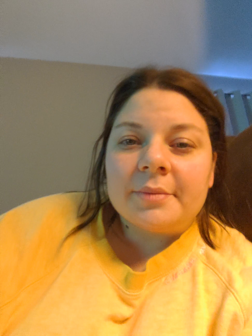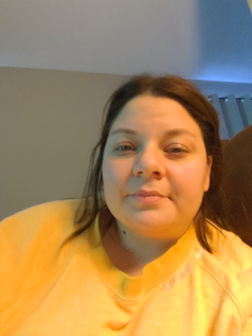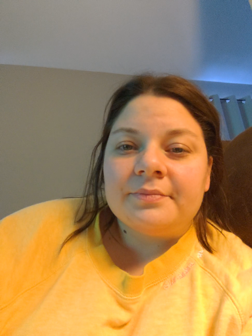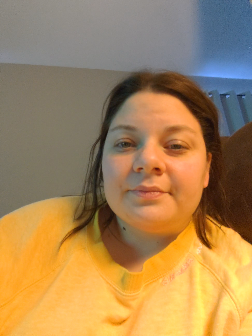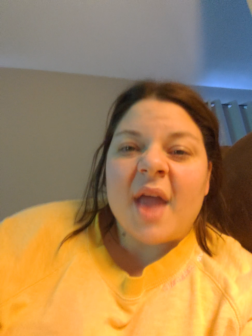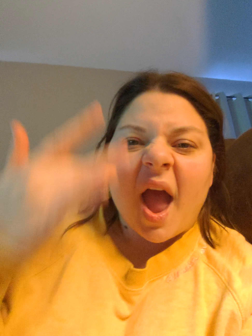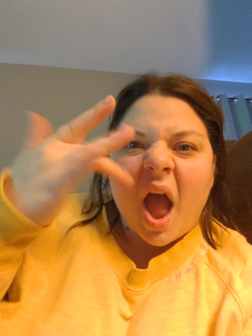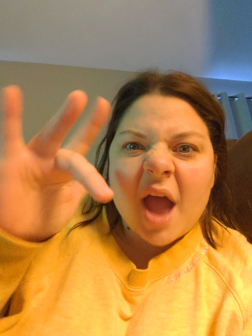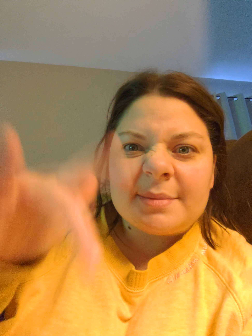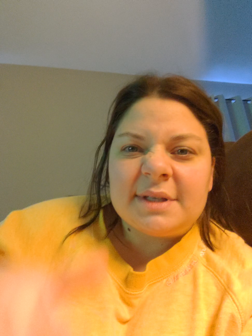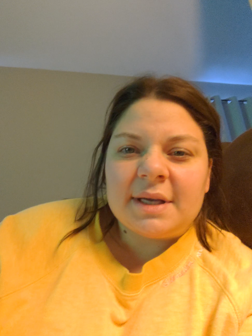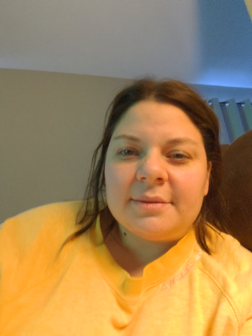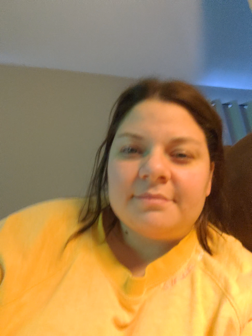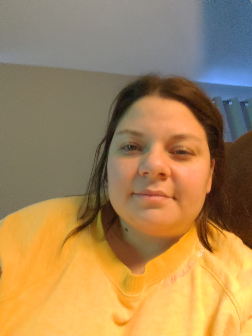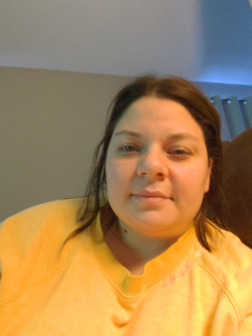empty